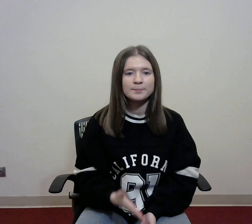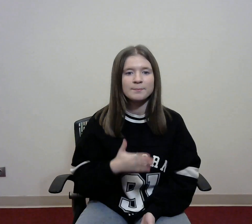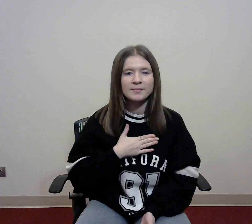mən